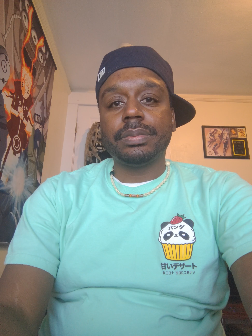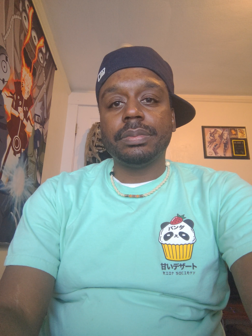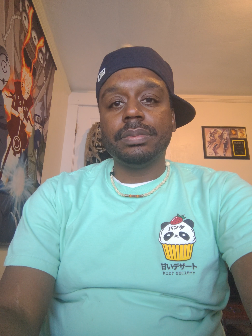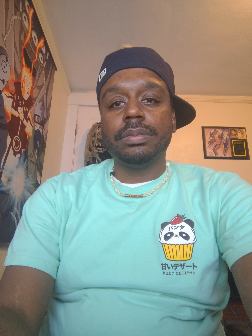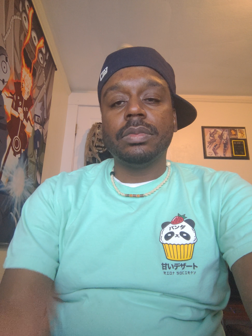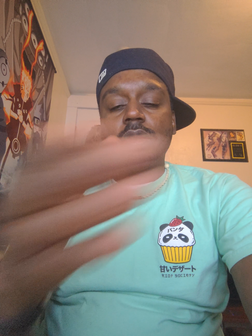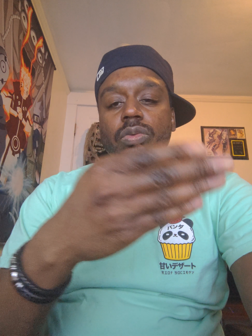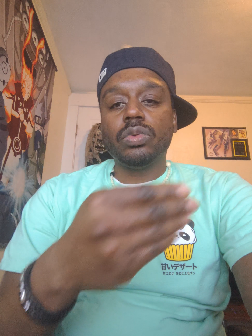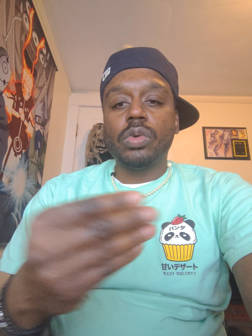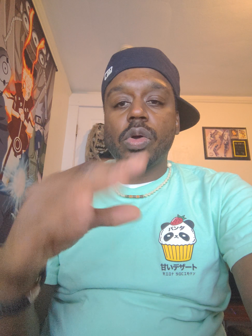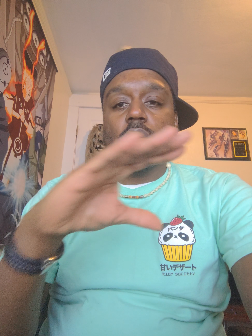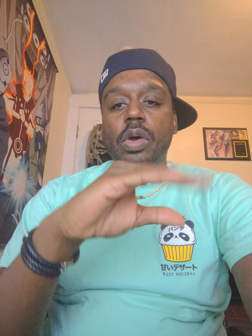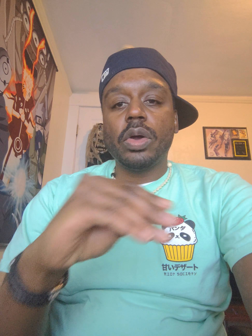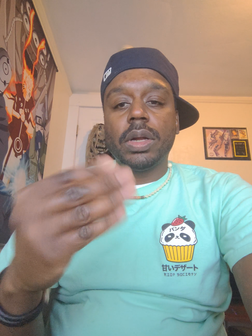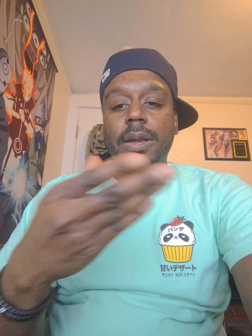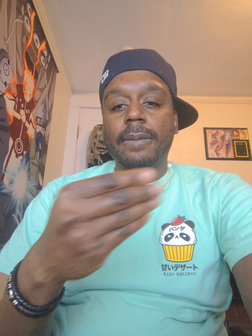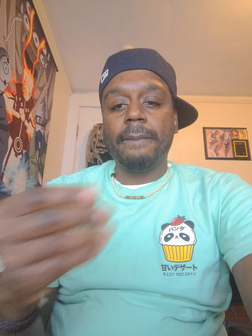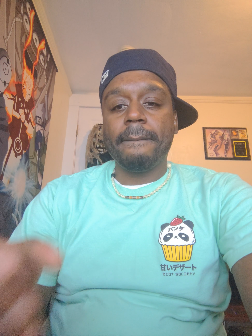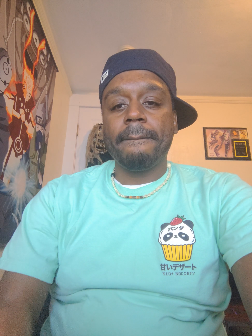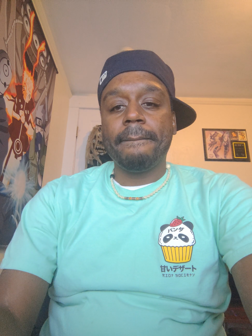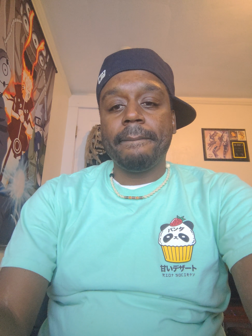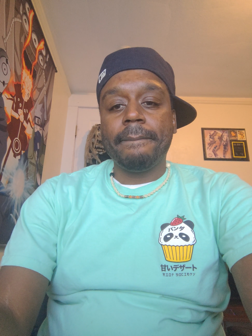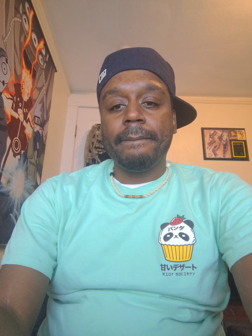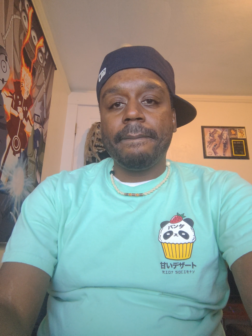story